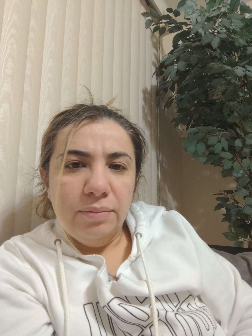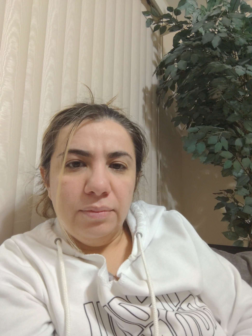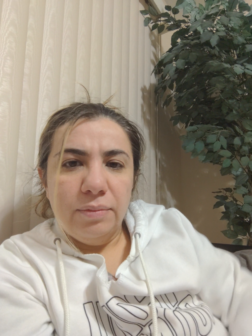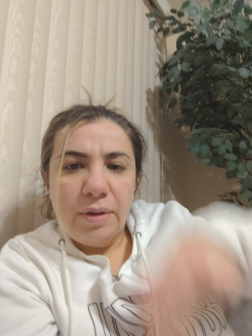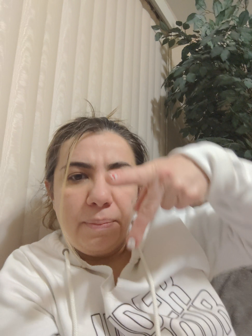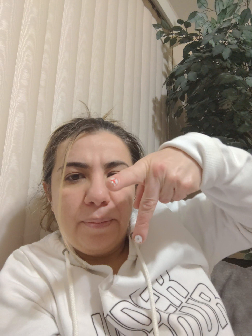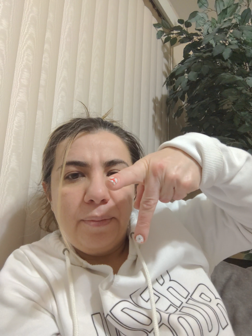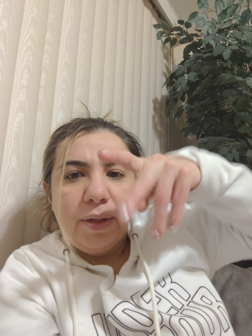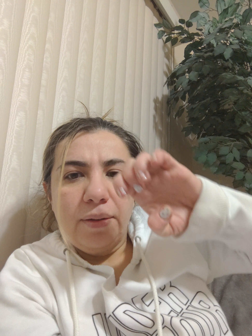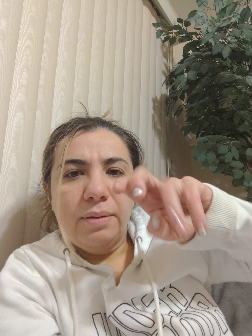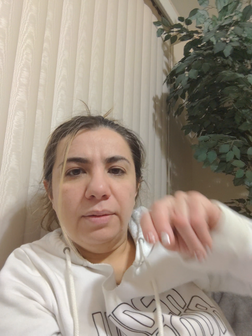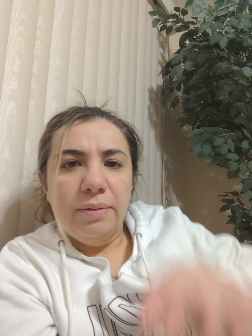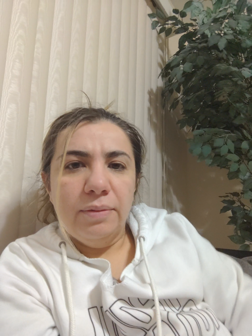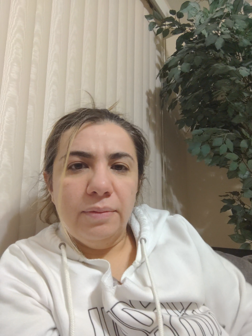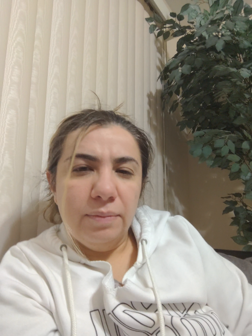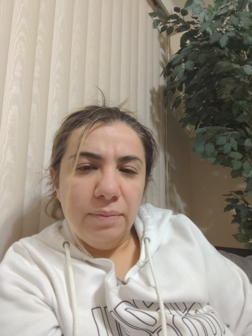pen